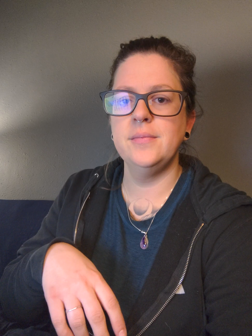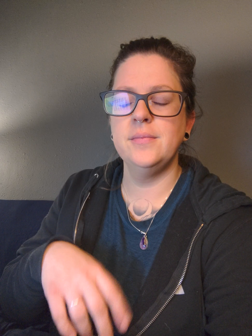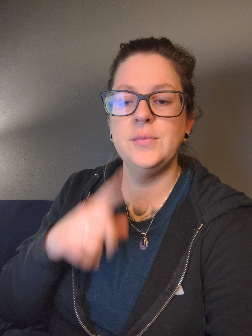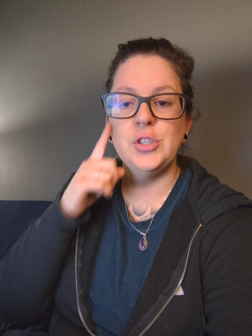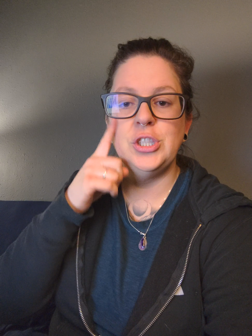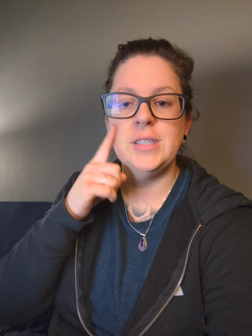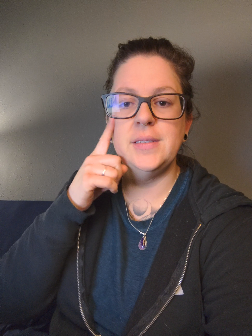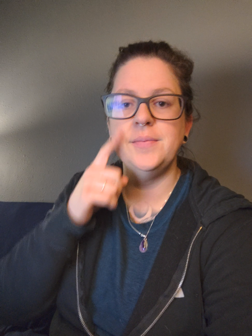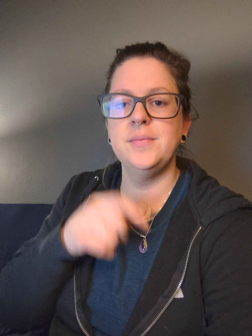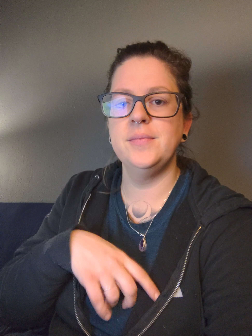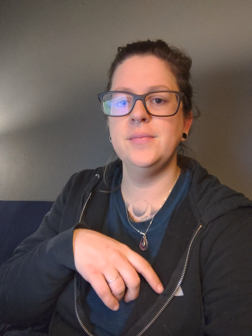cheek